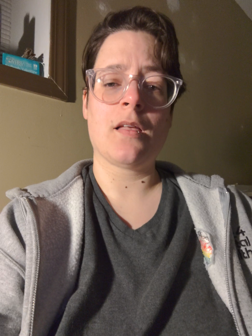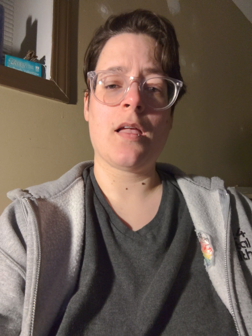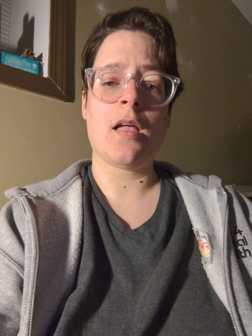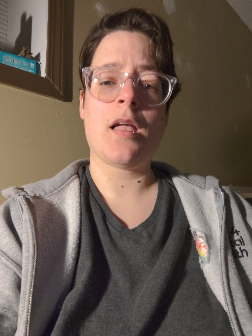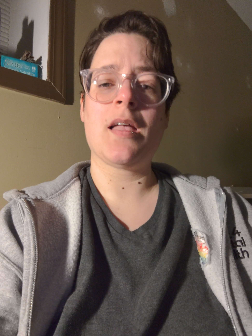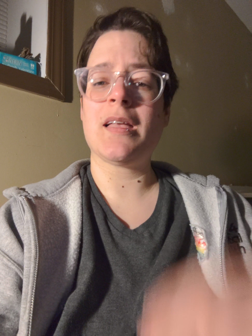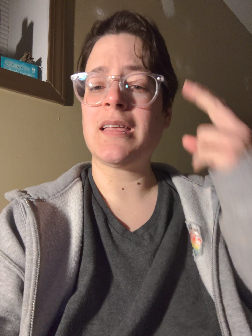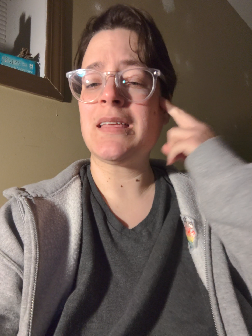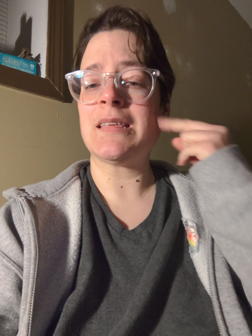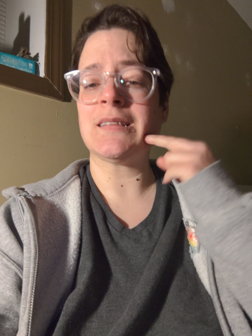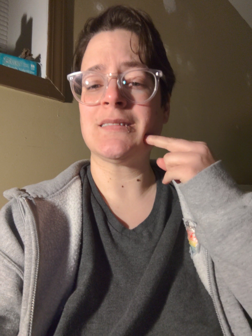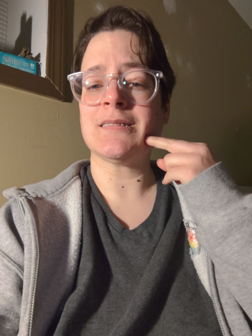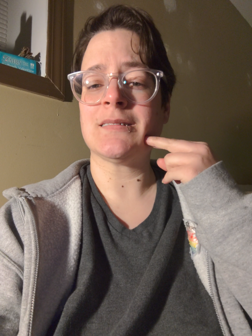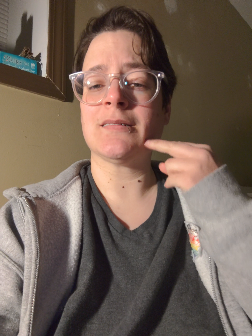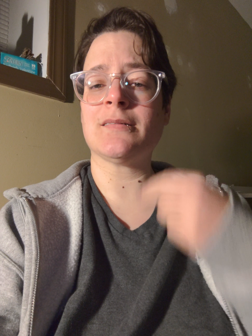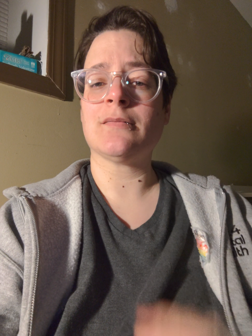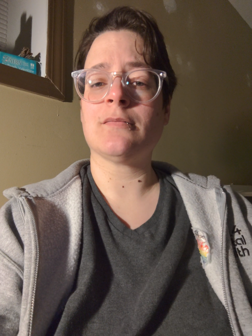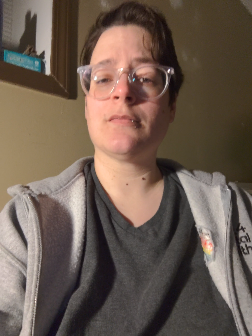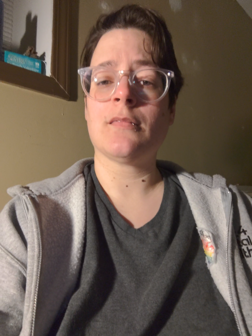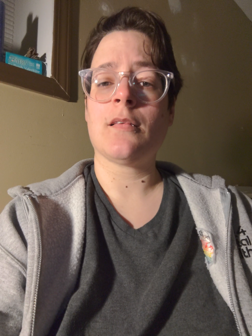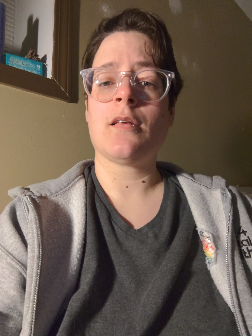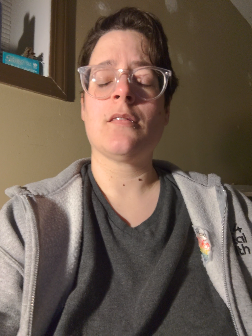head